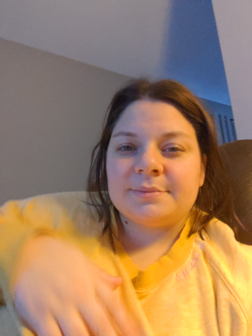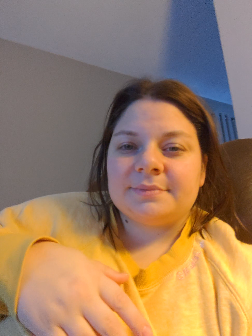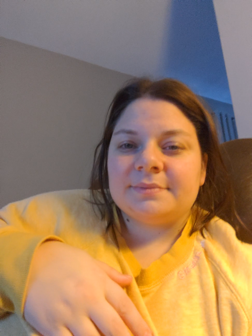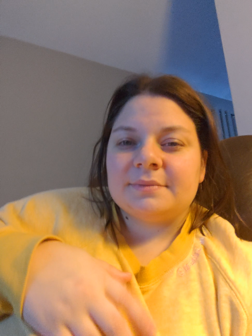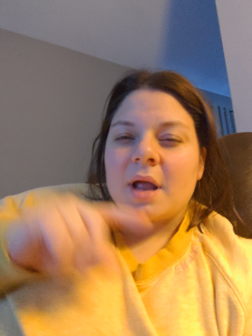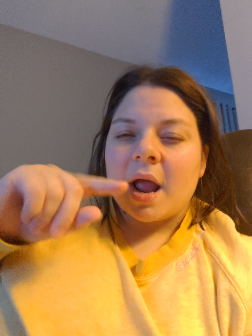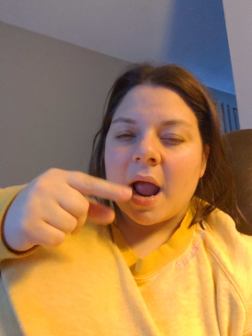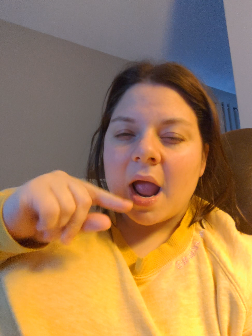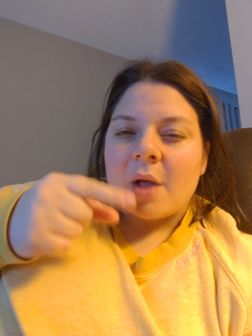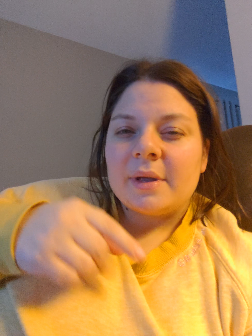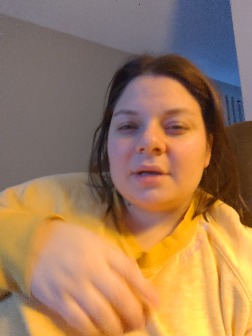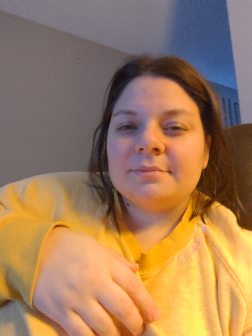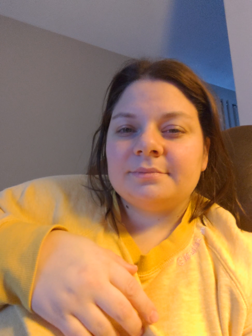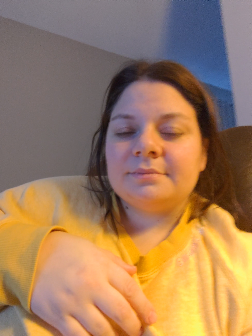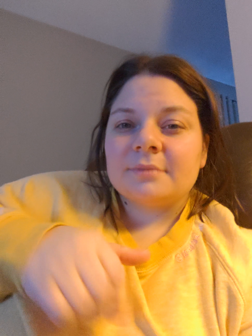owie